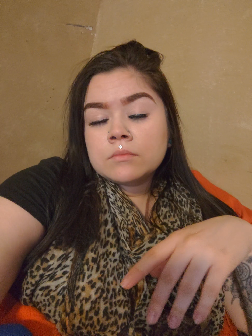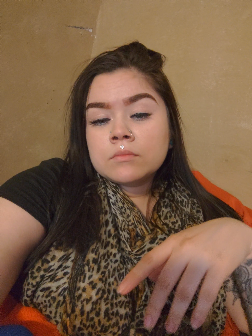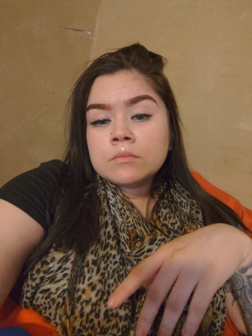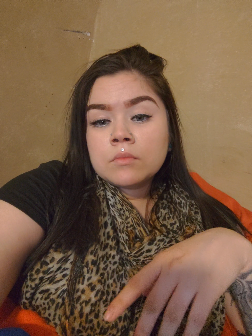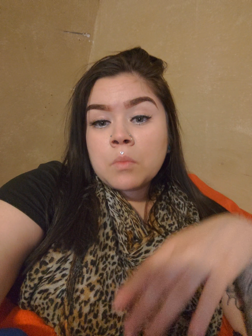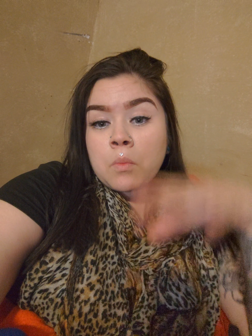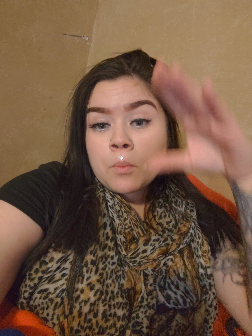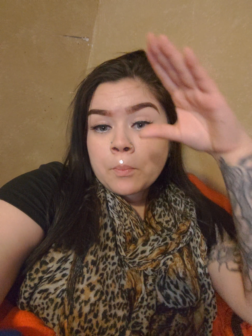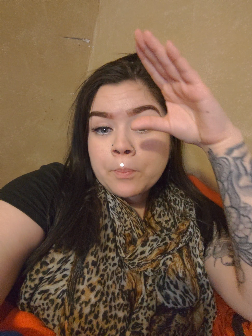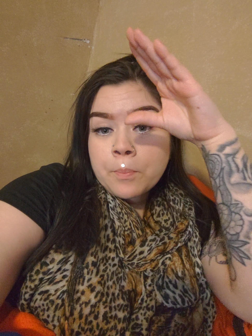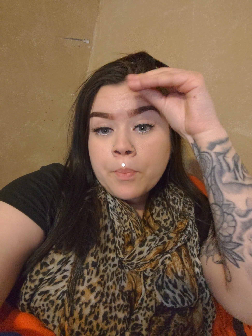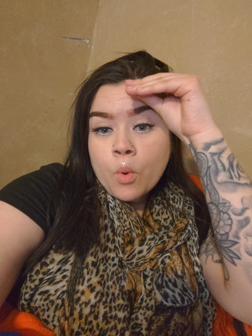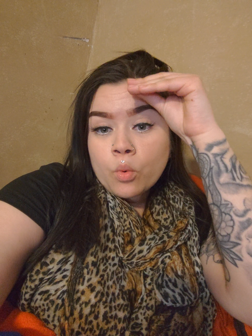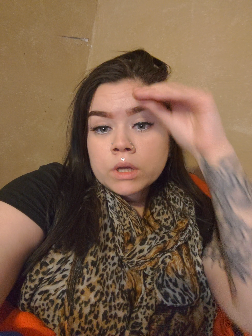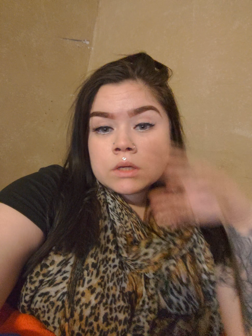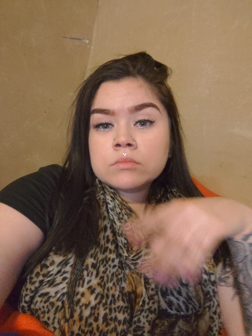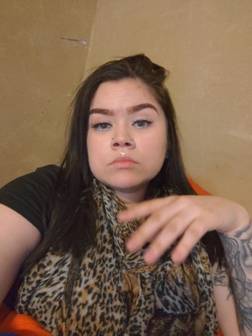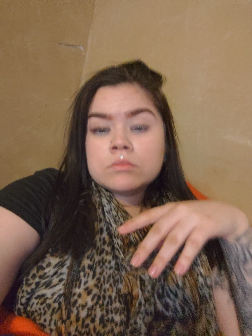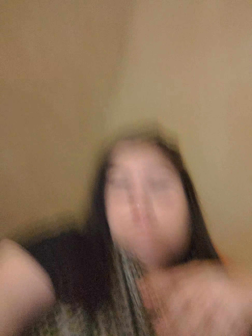boy